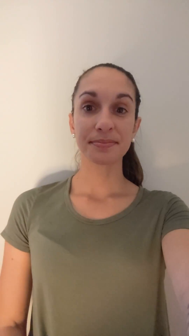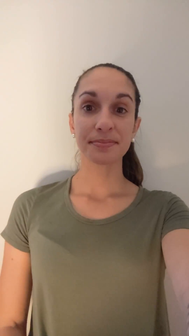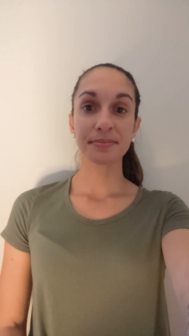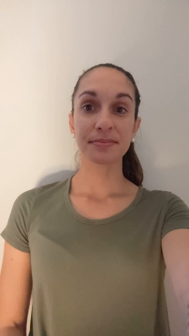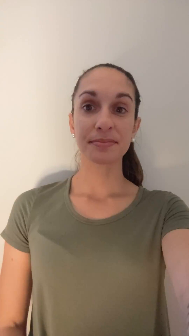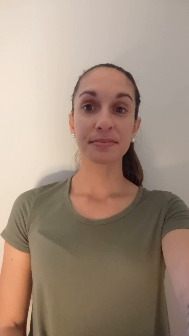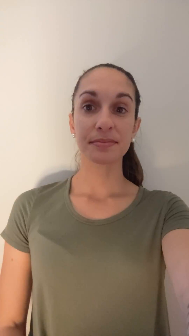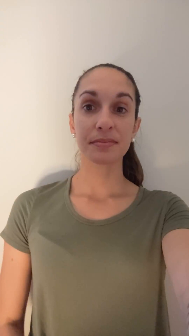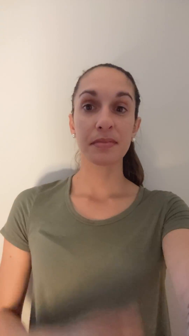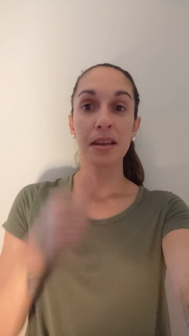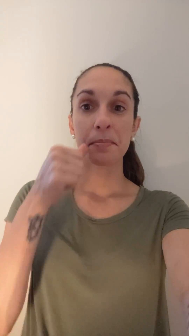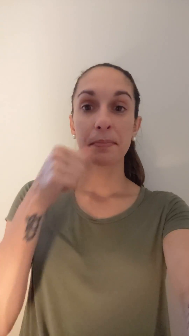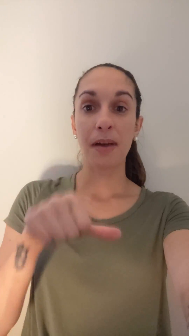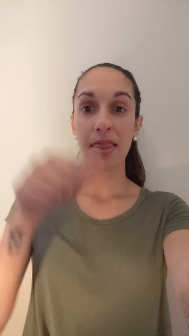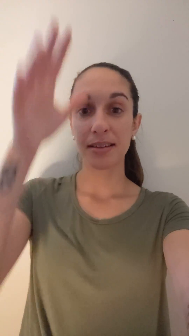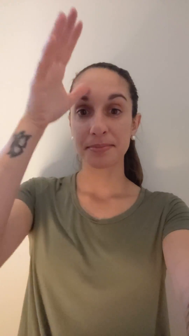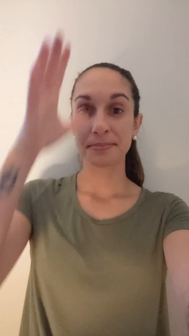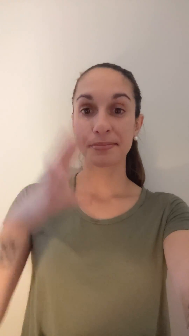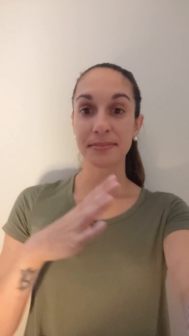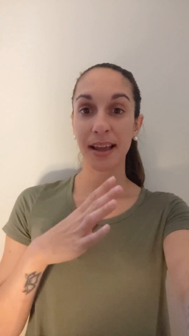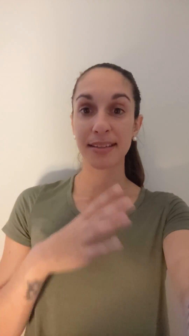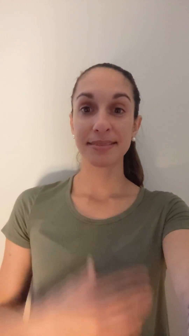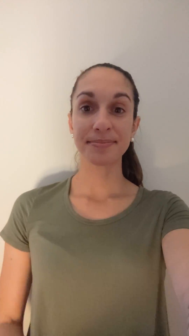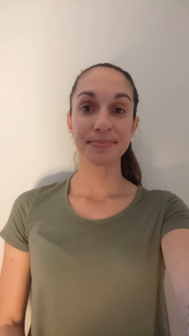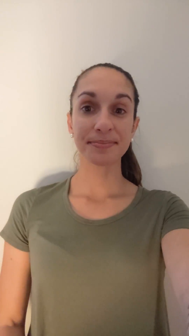mailman